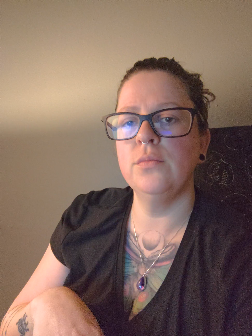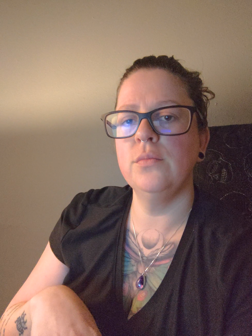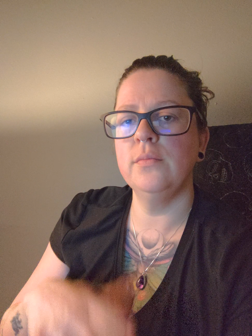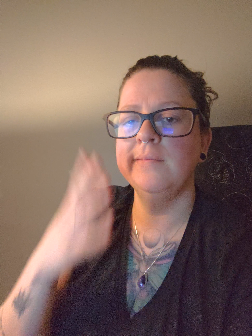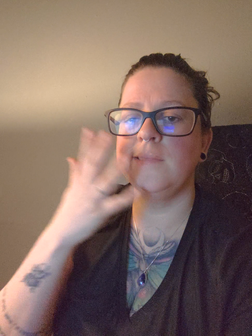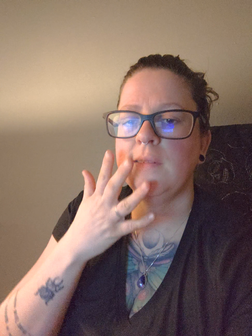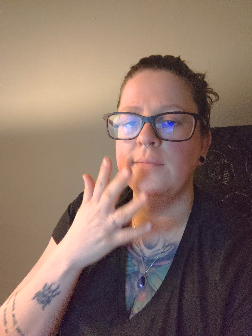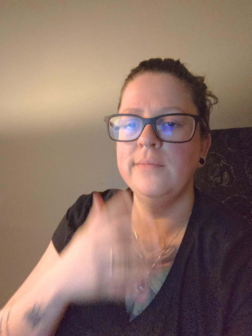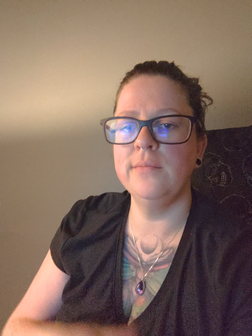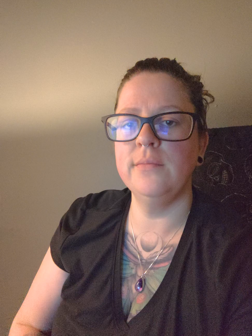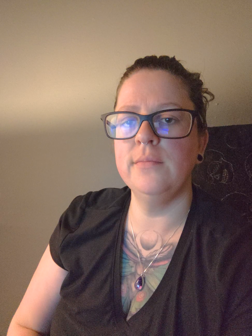sad